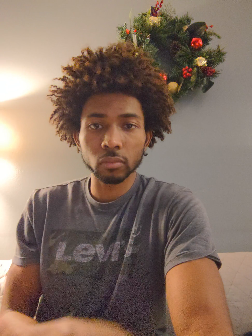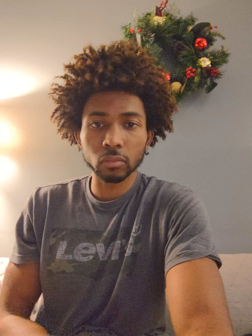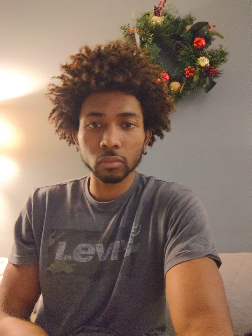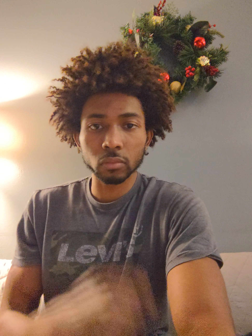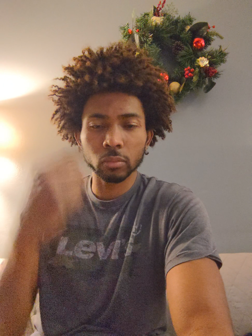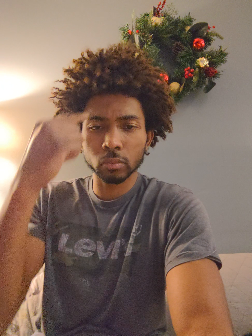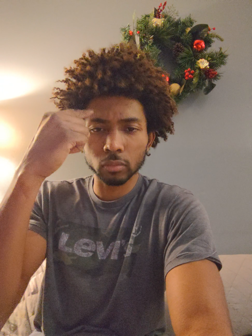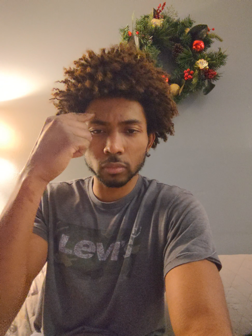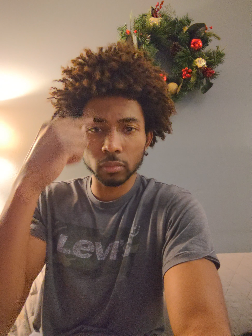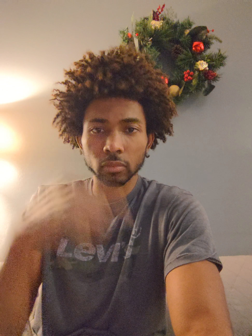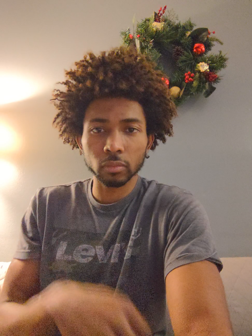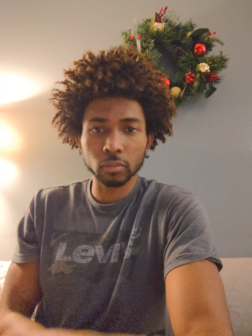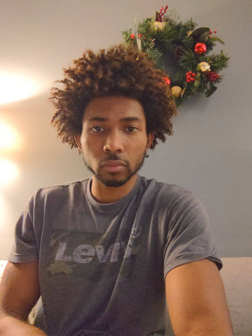think